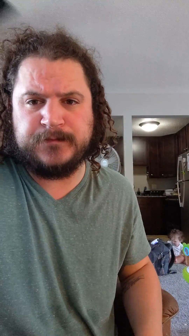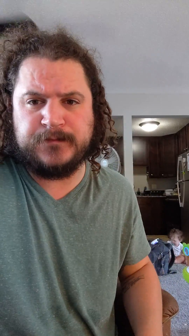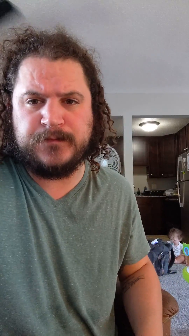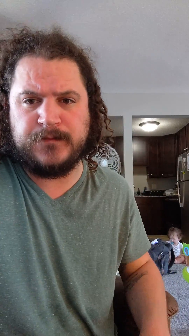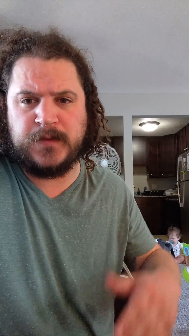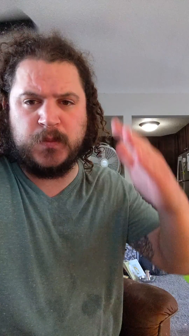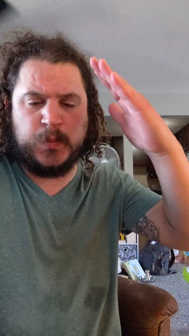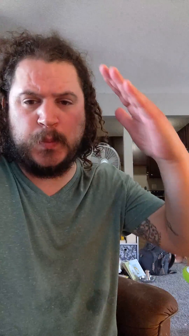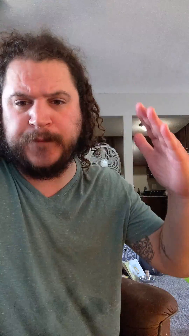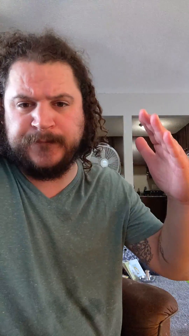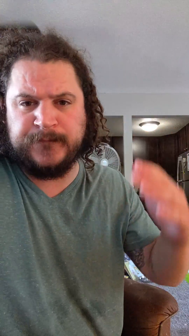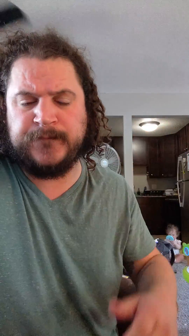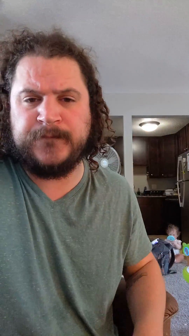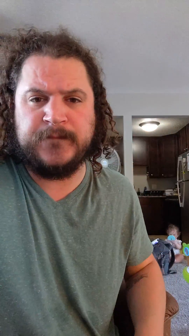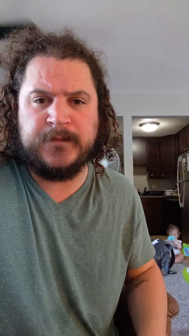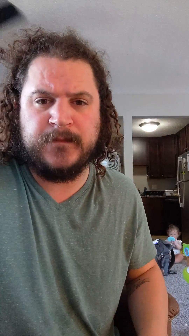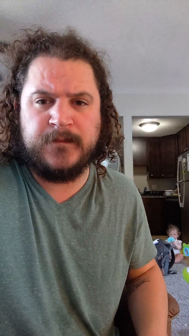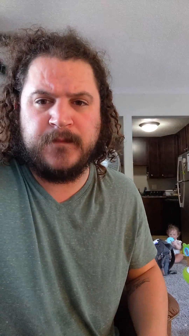roof